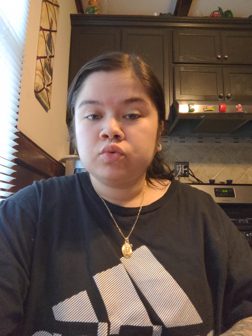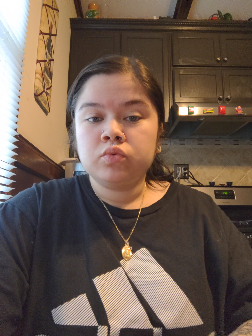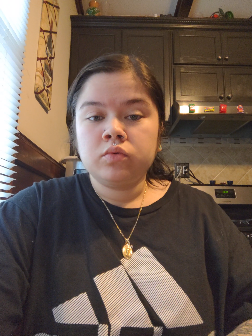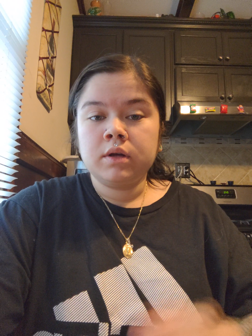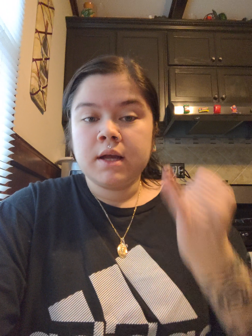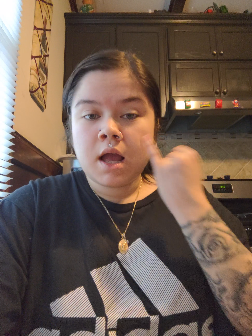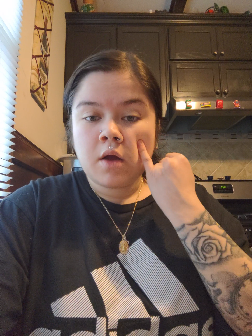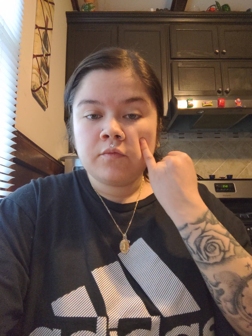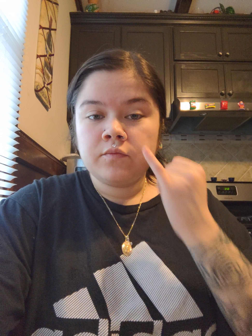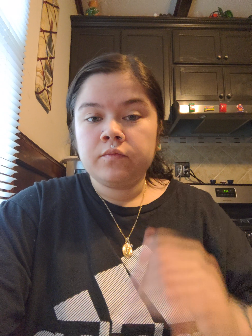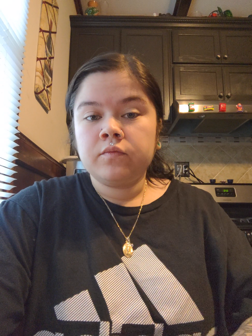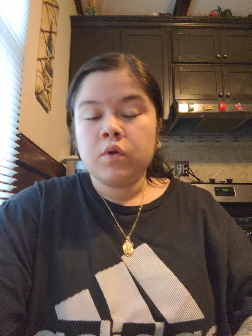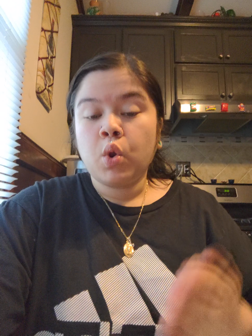if